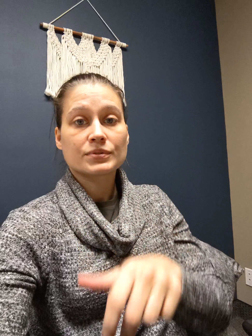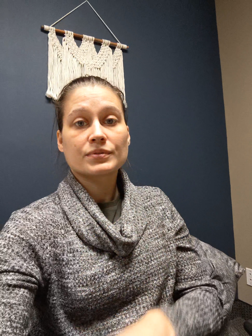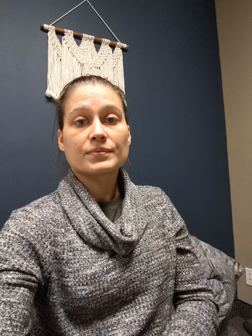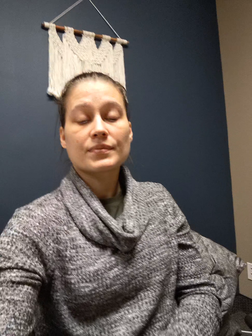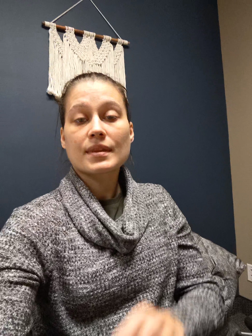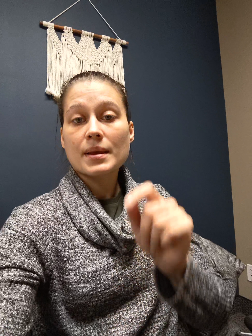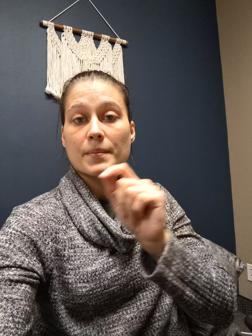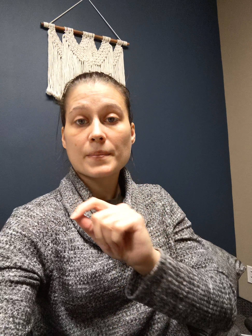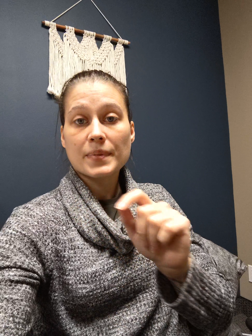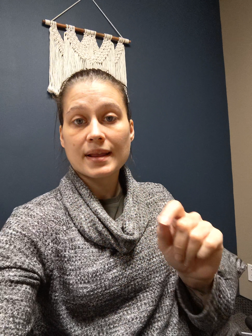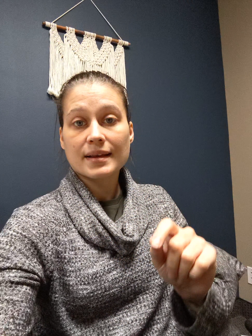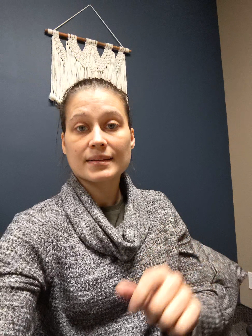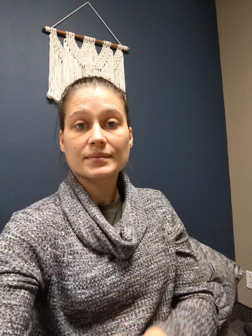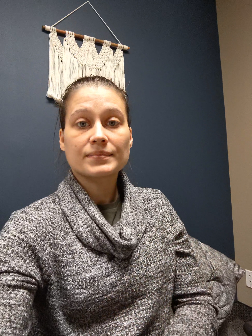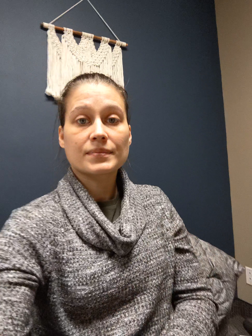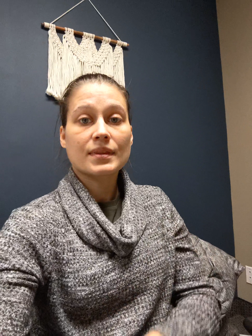pen